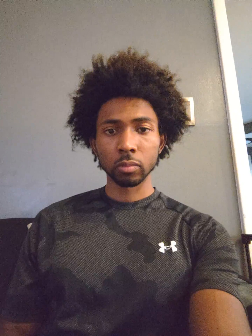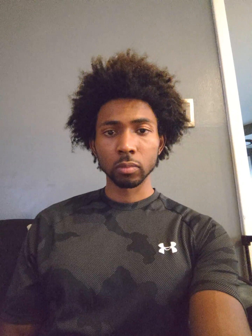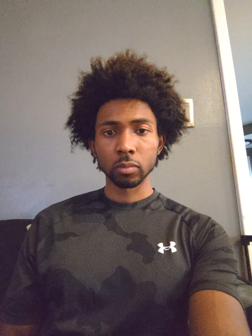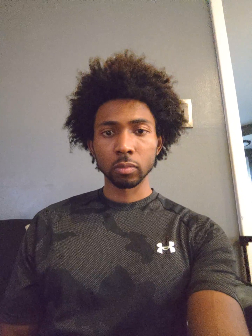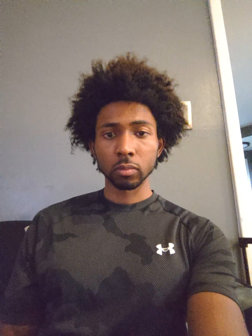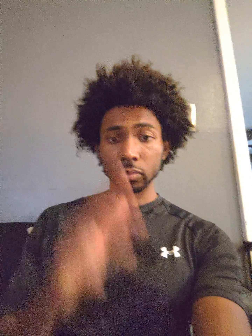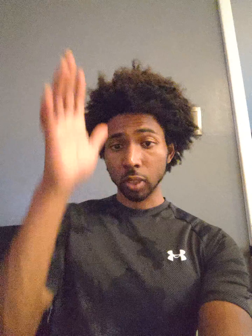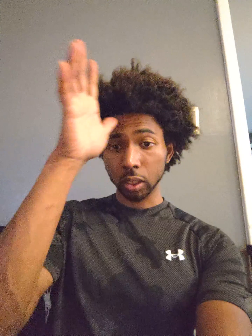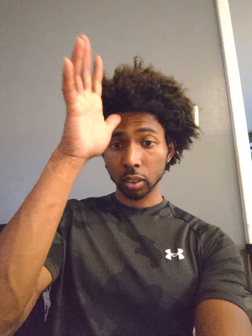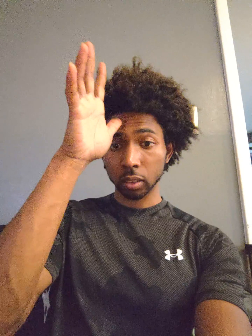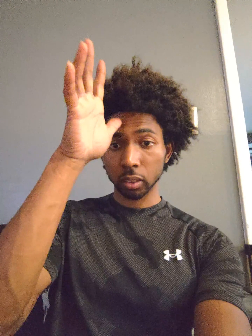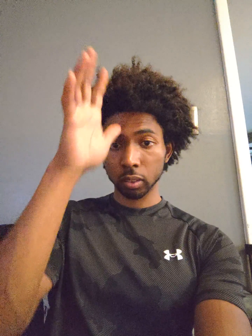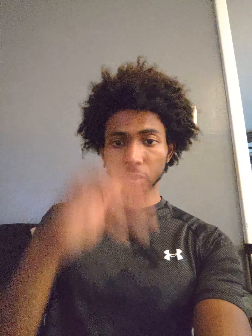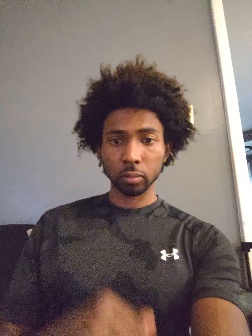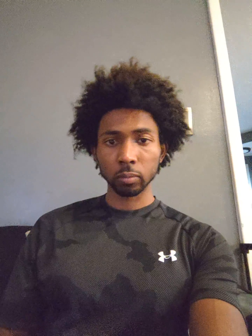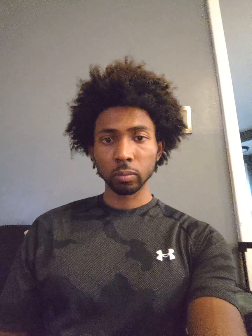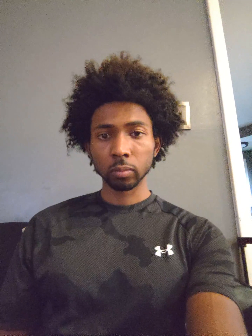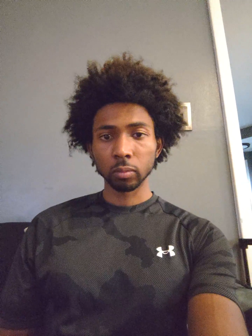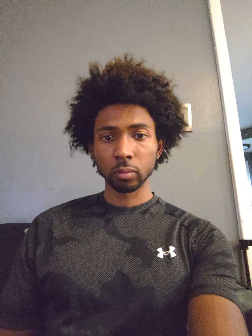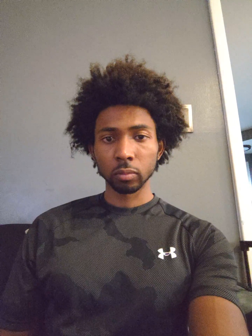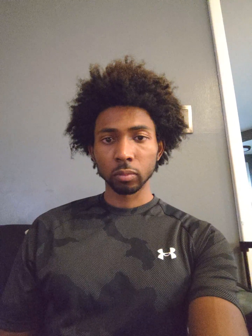daddy